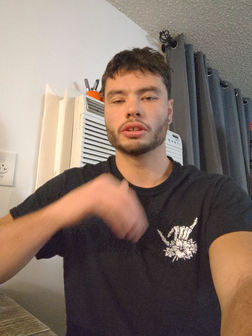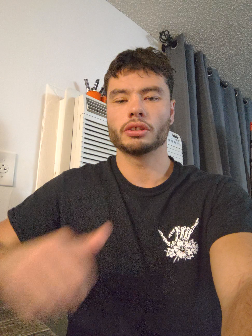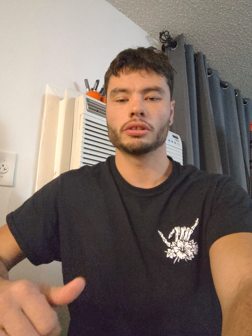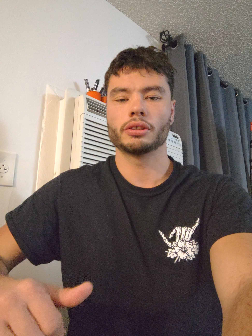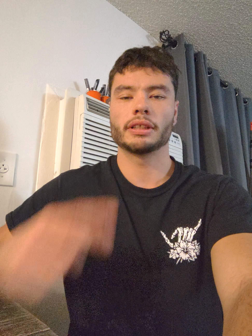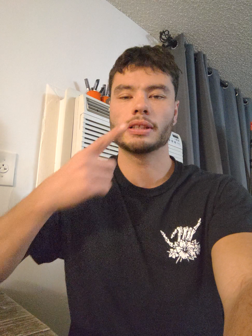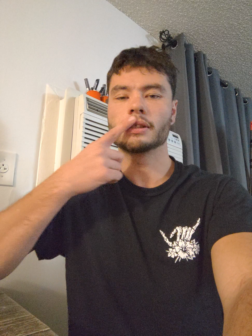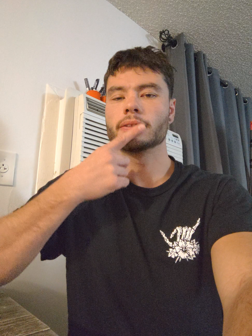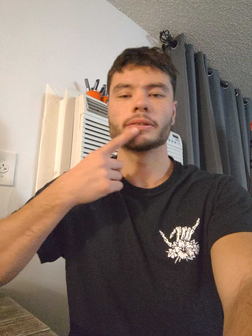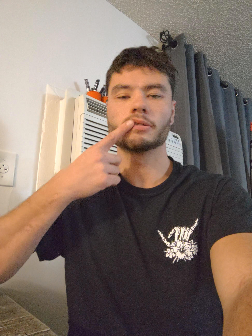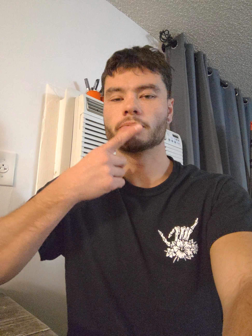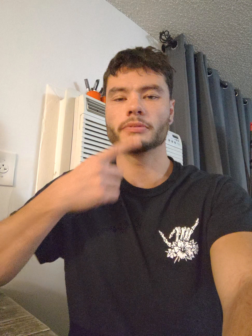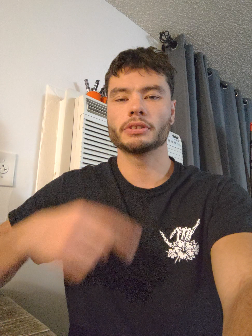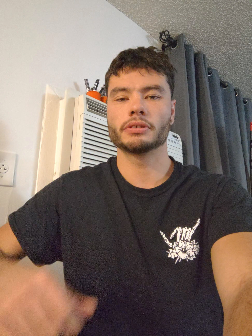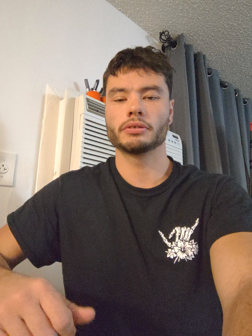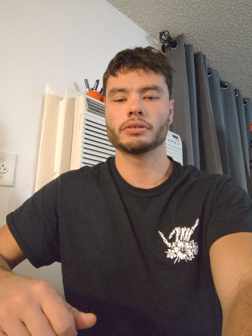lips